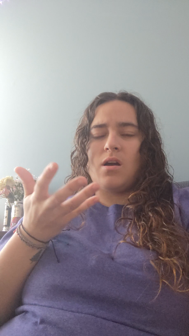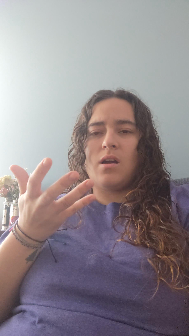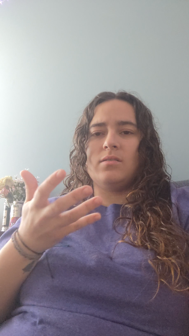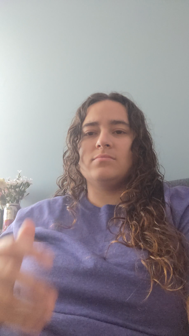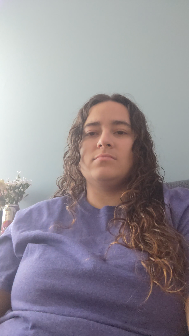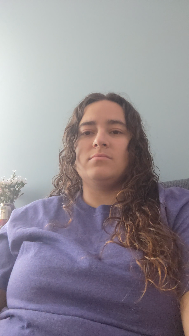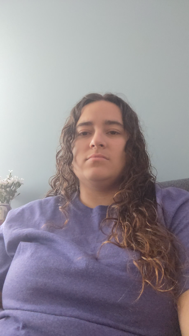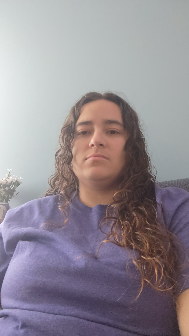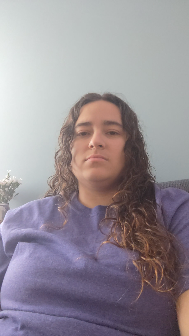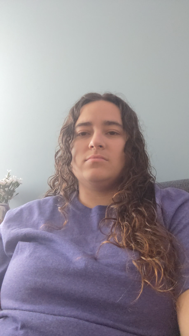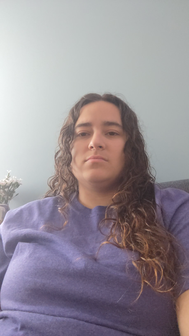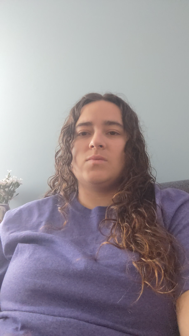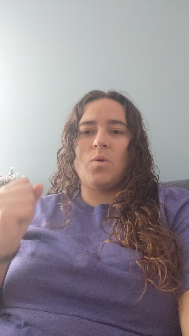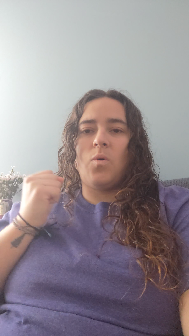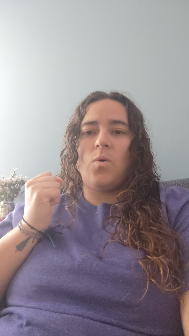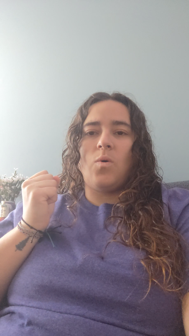cold